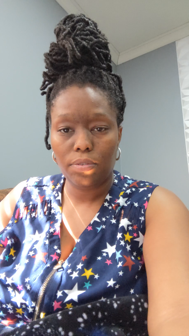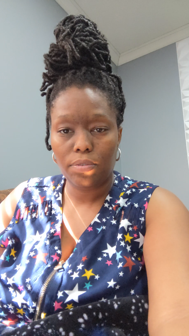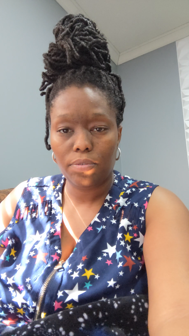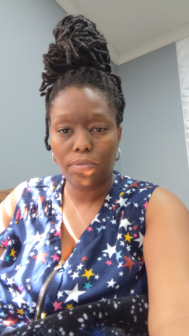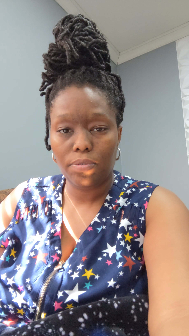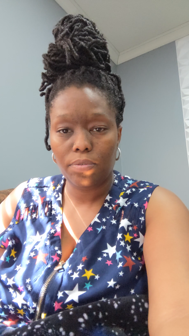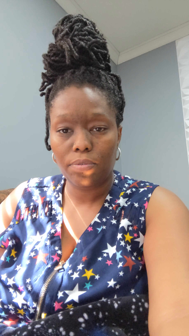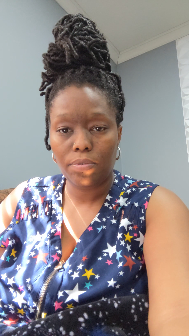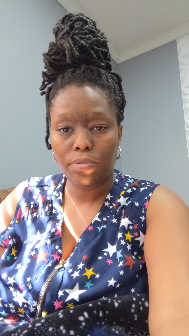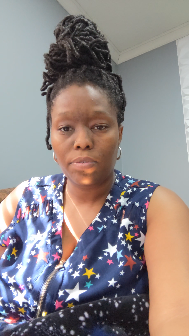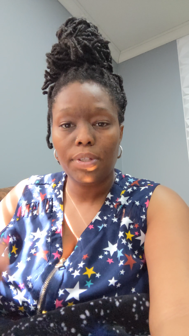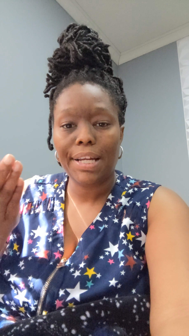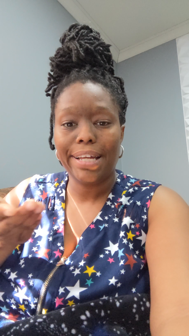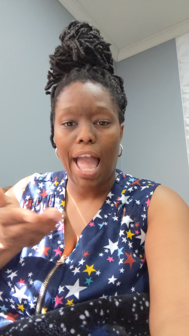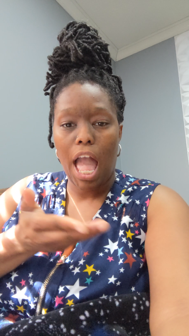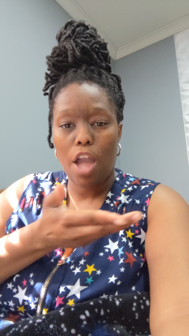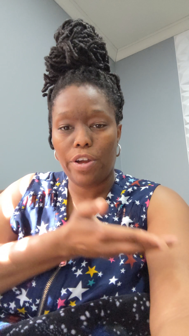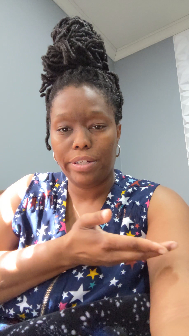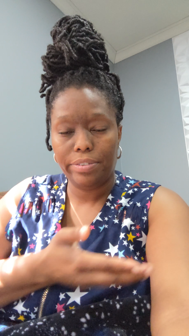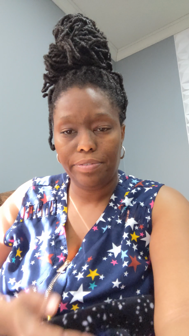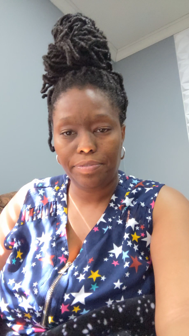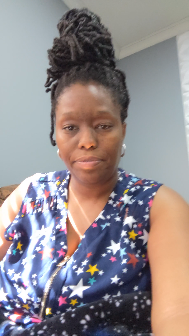carry